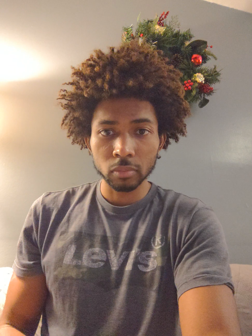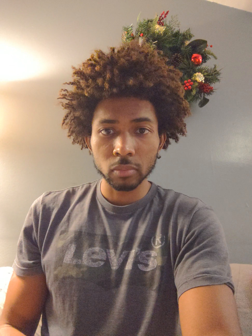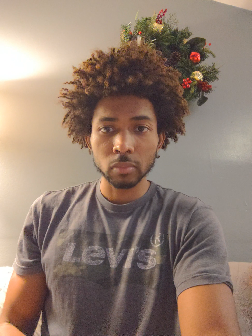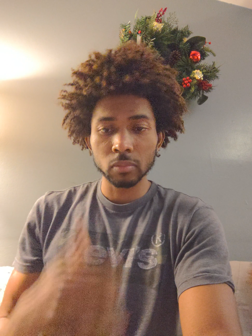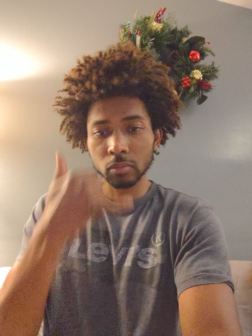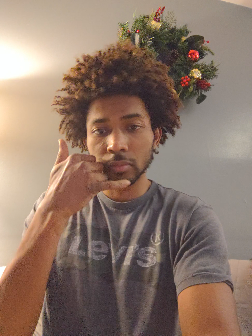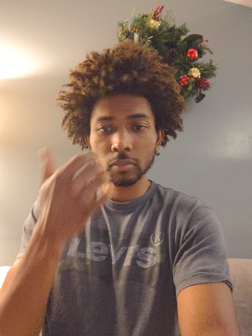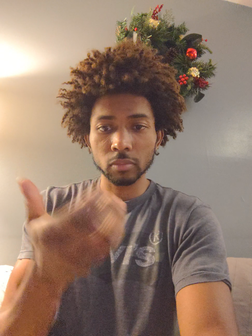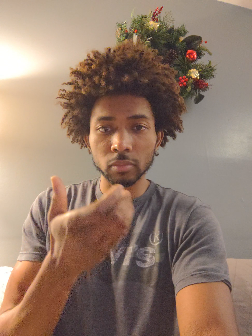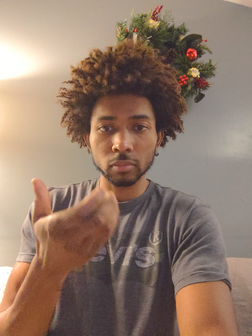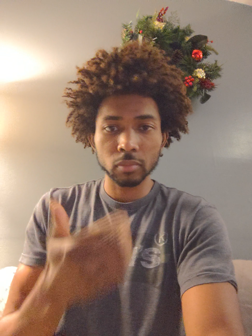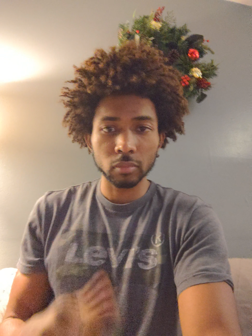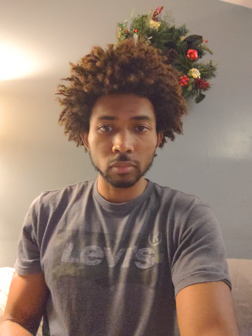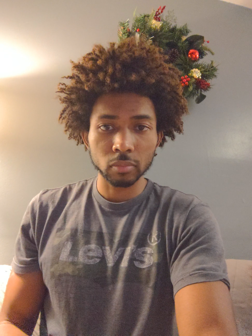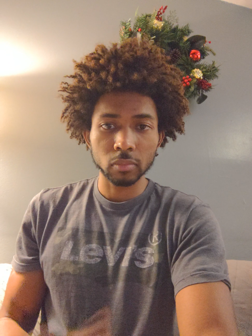call on the phone